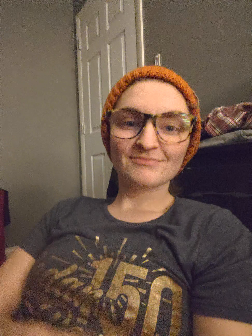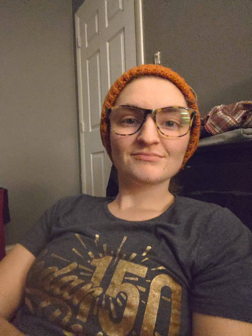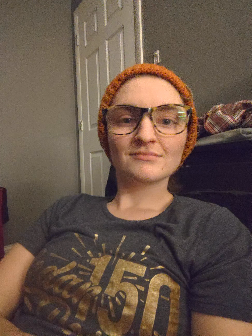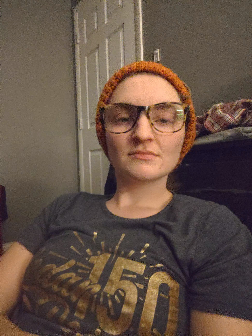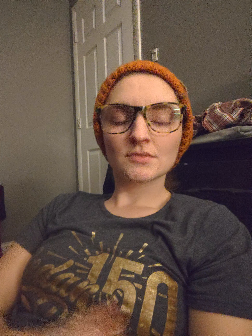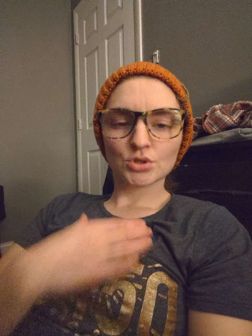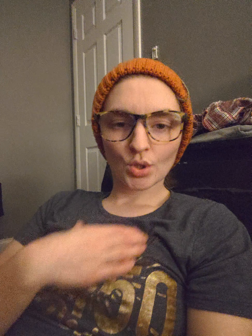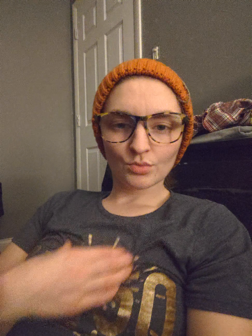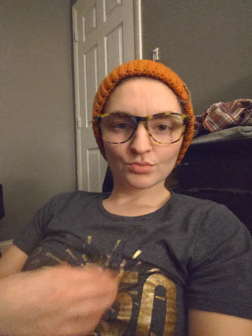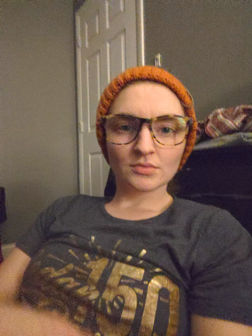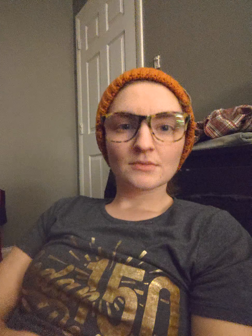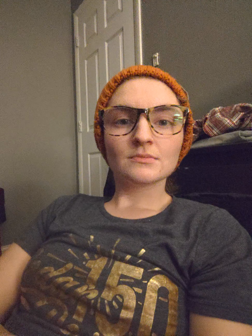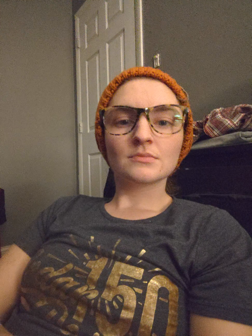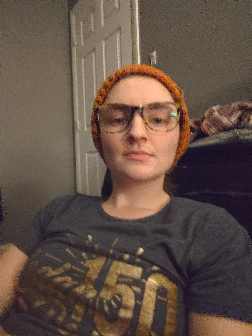hungry